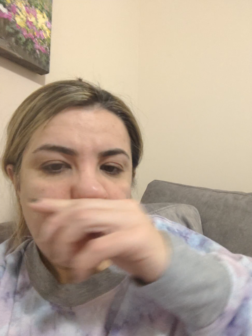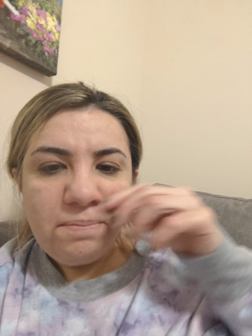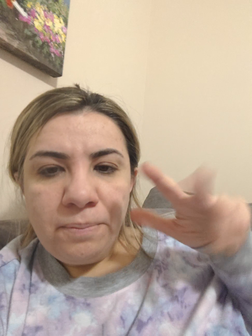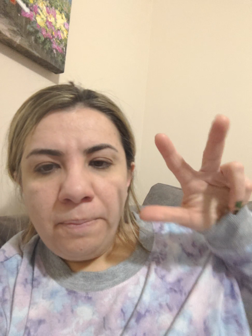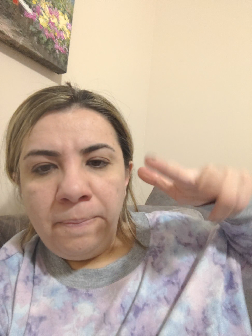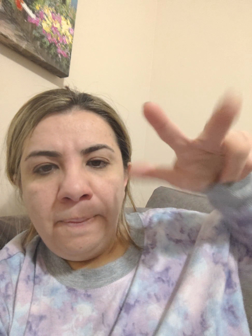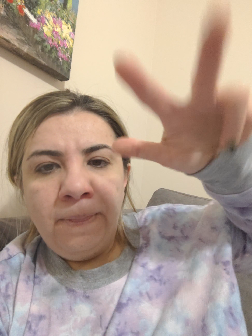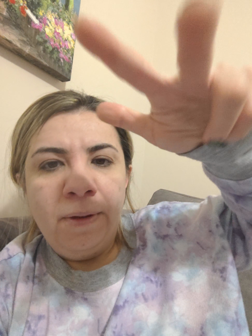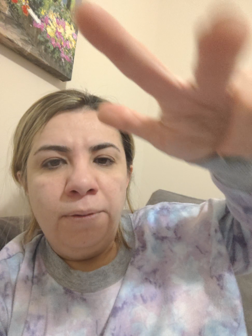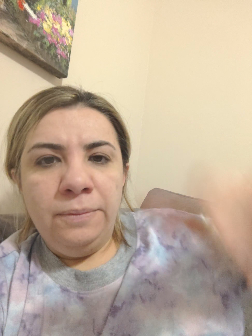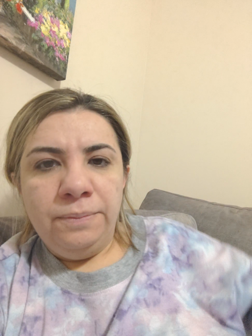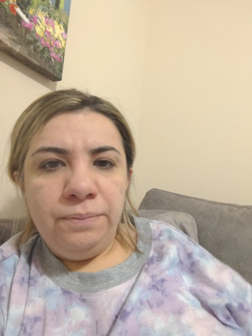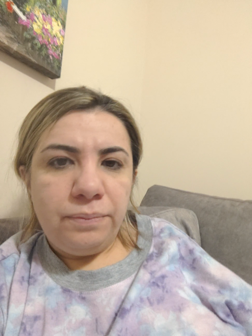helicopter